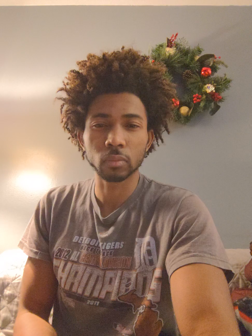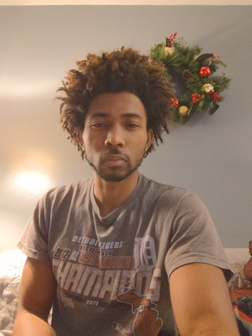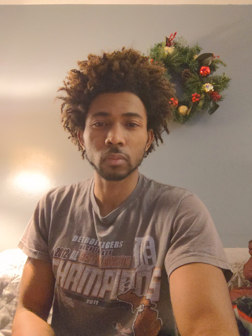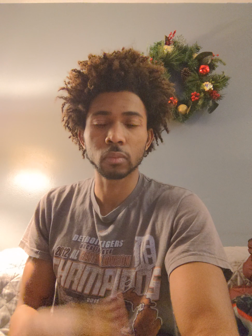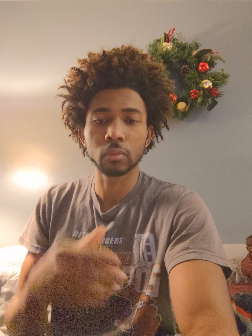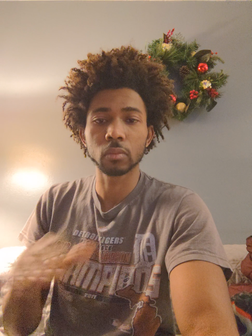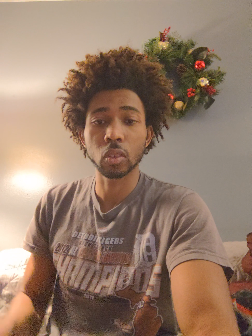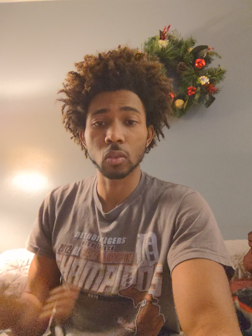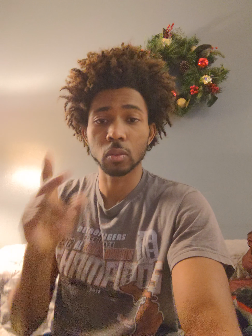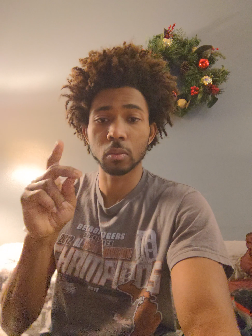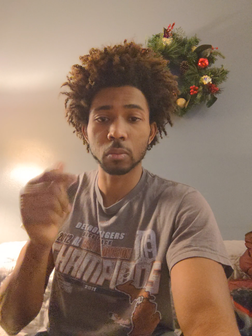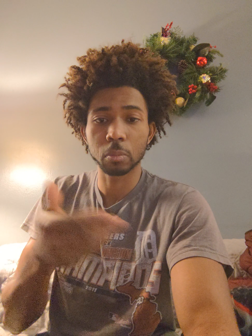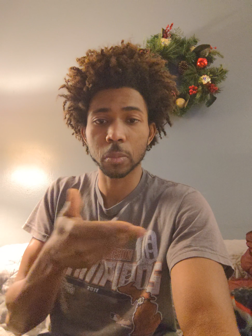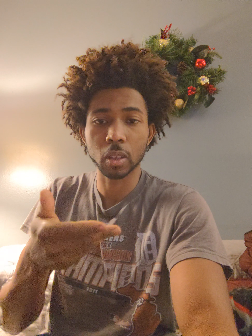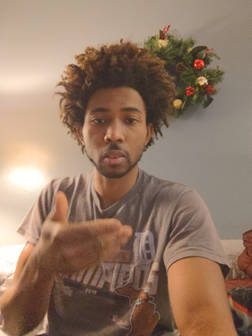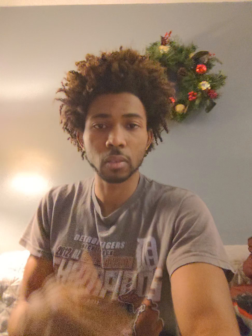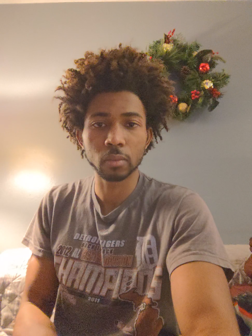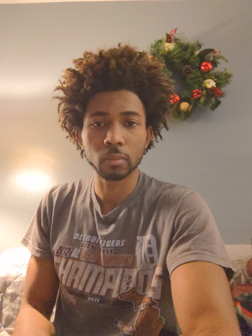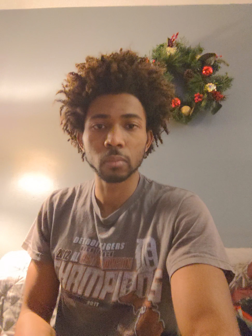puppy